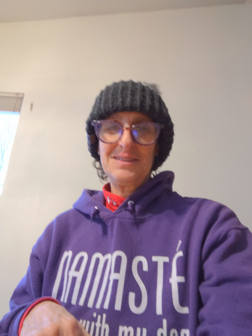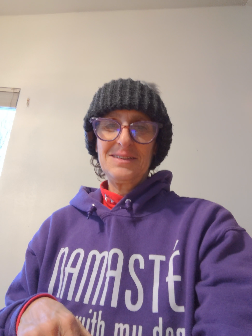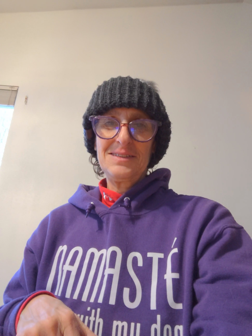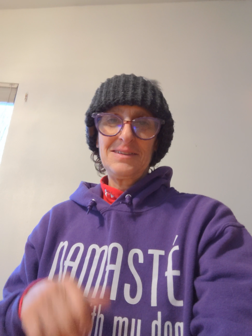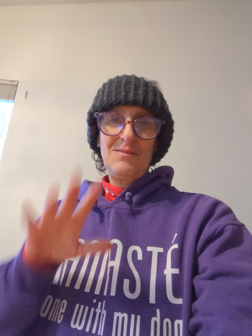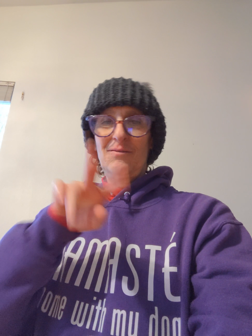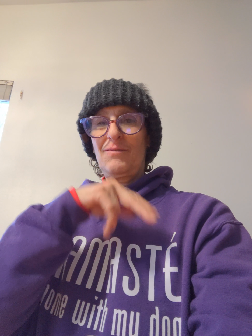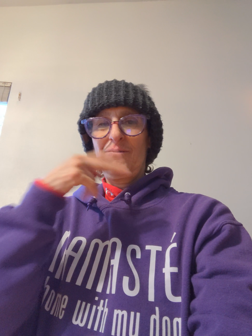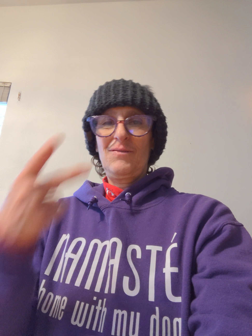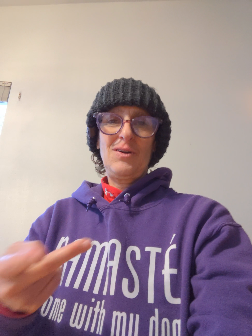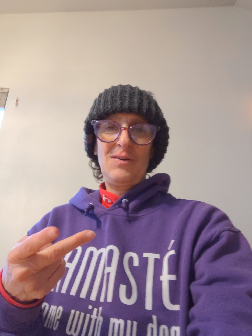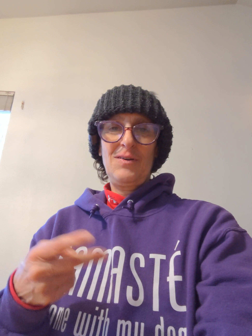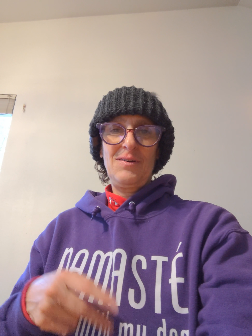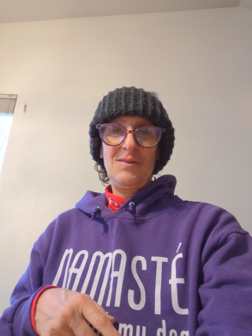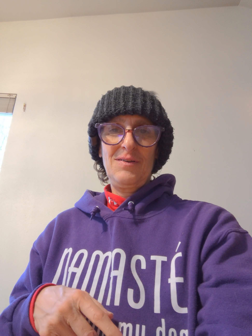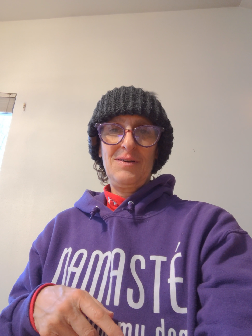fall